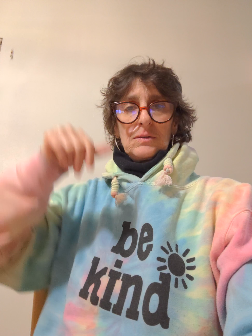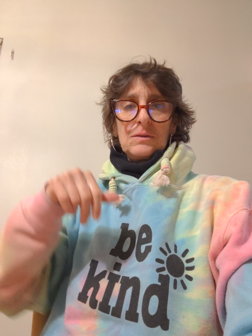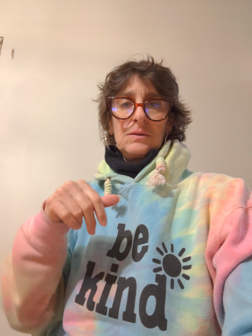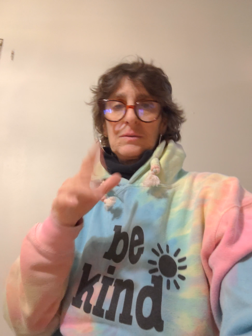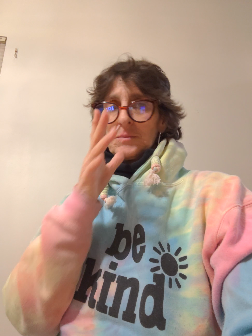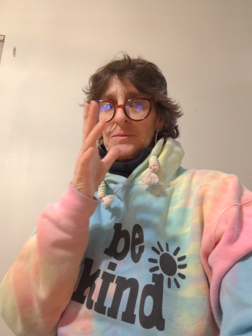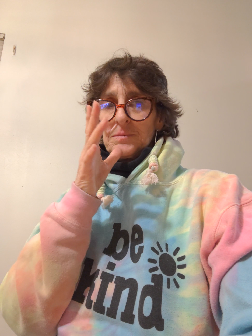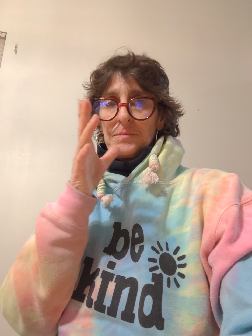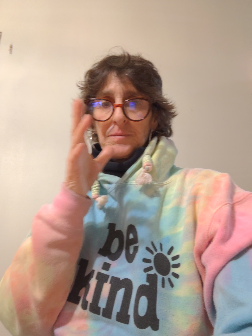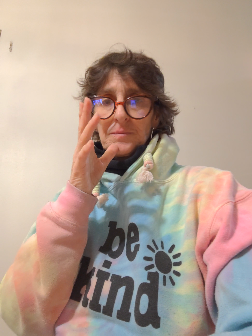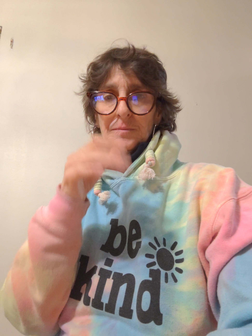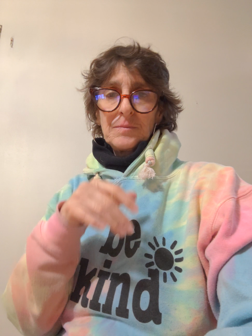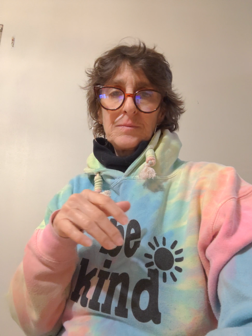mom